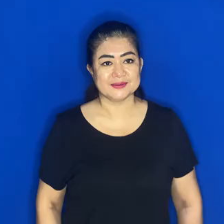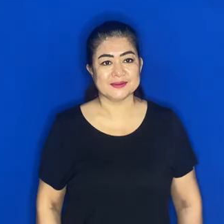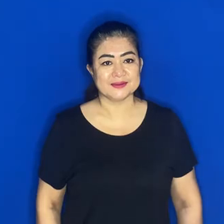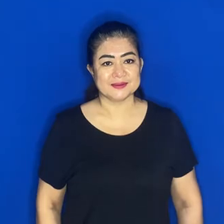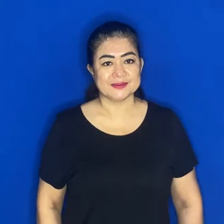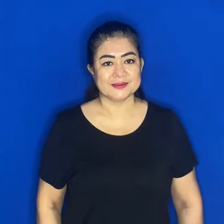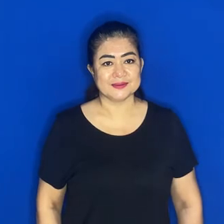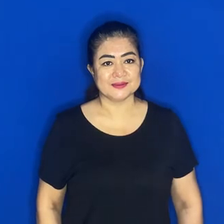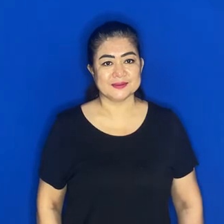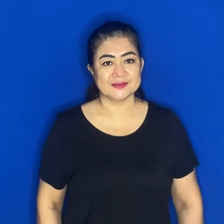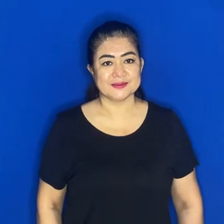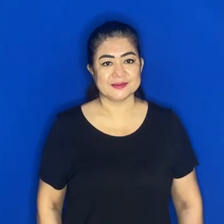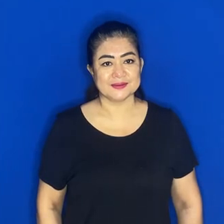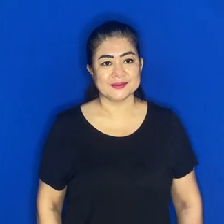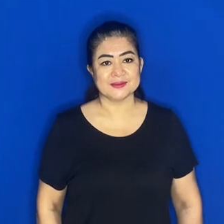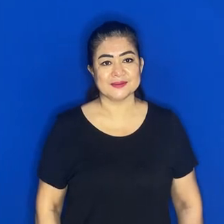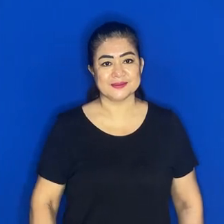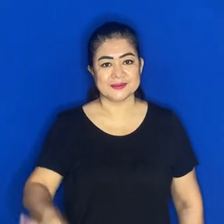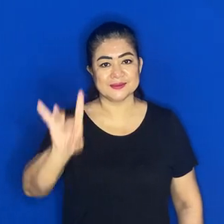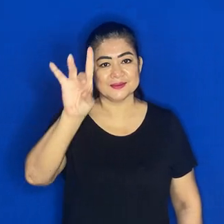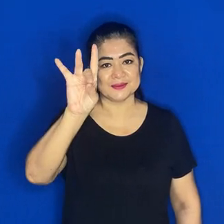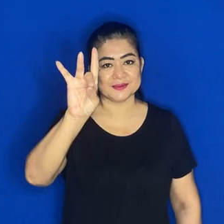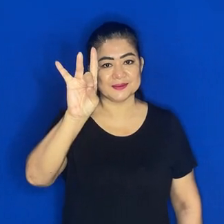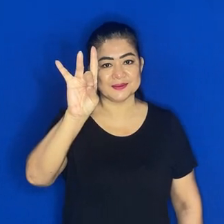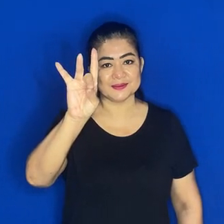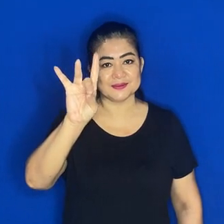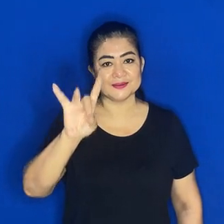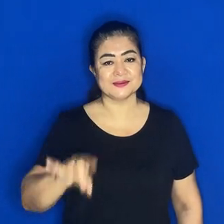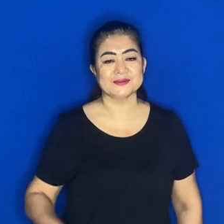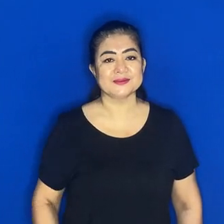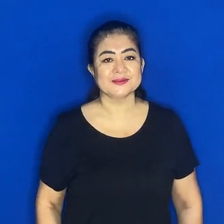eight